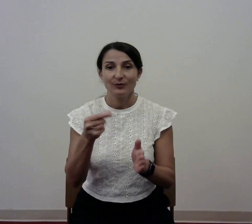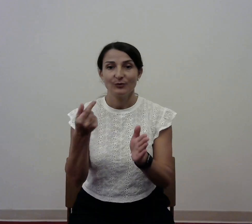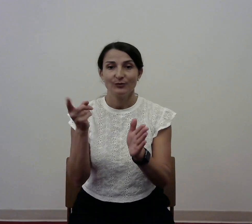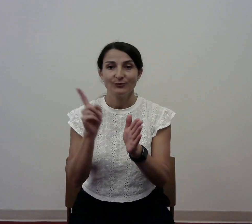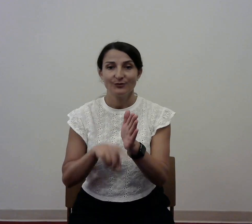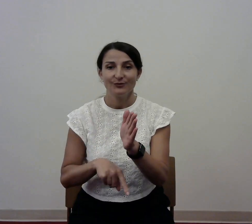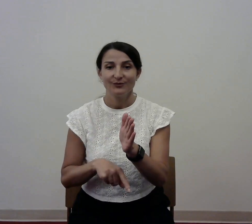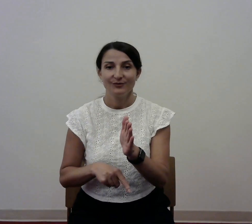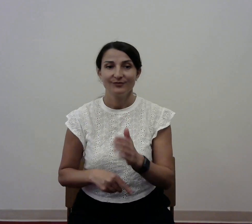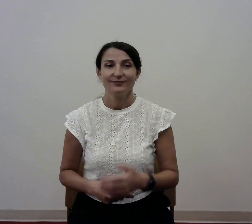ucuzdur